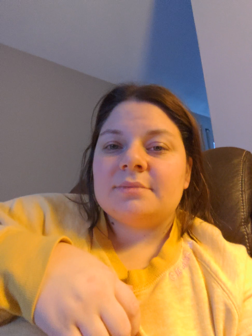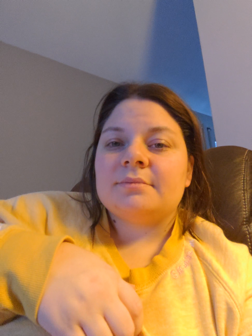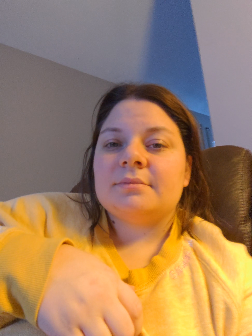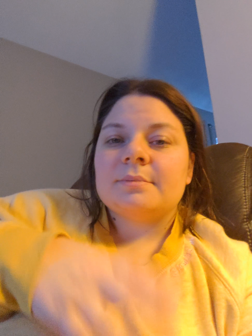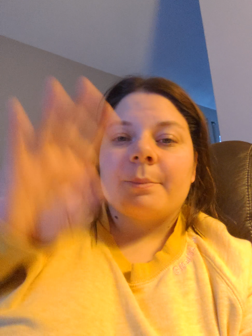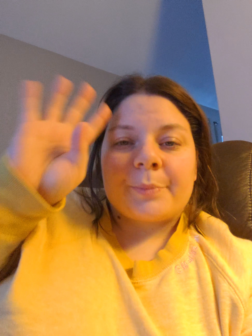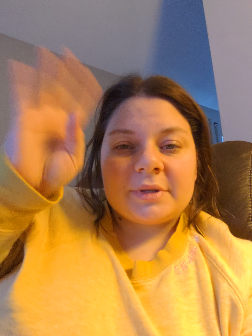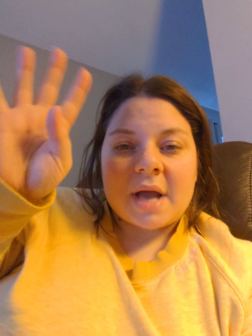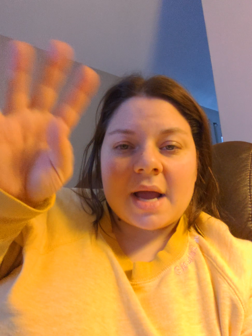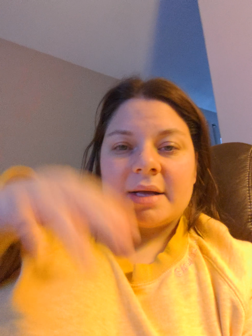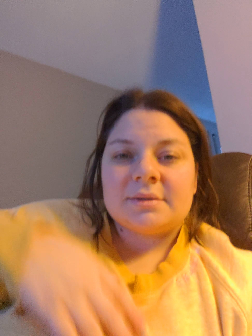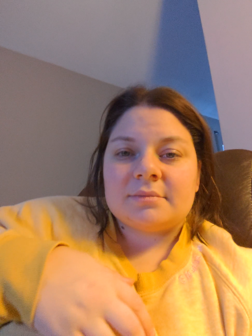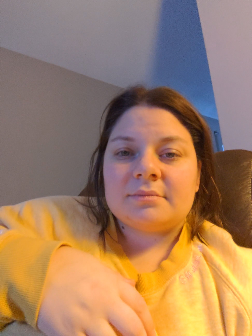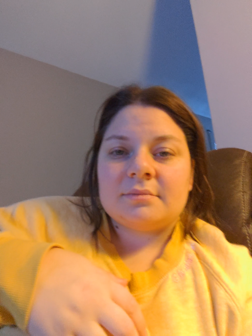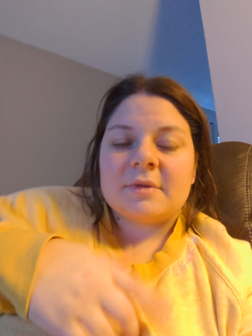pretend